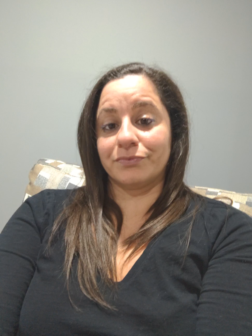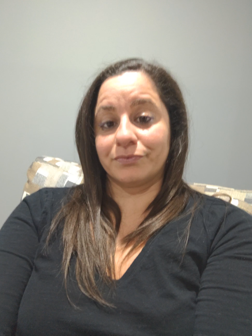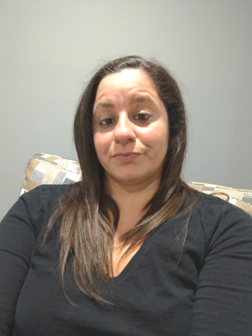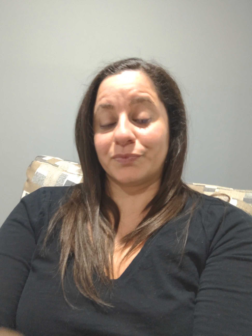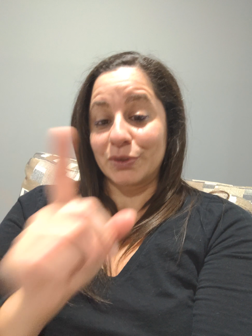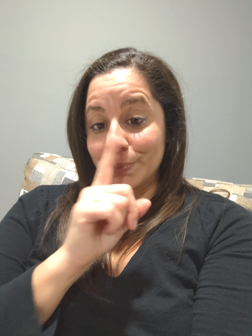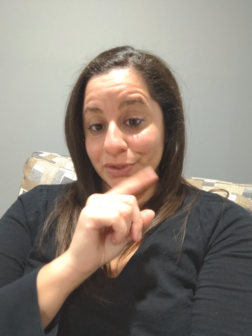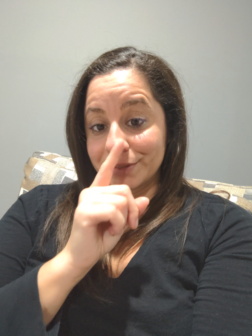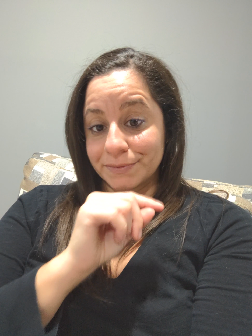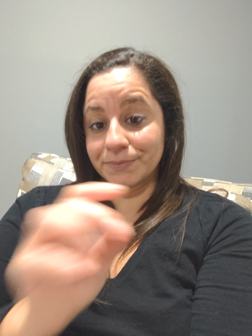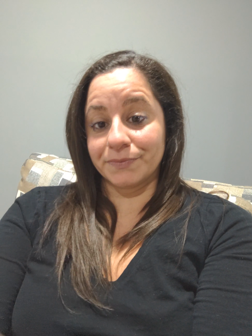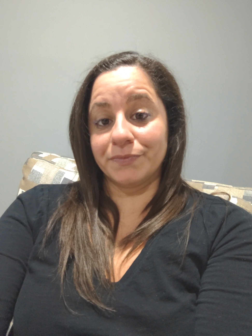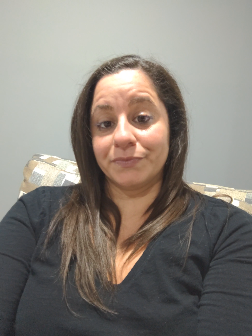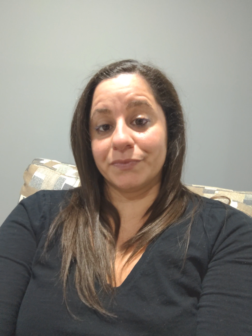pretend